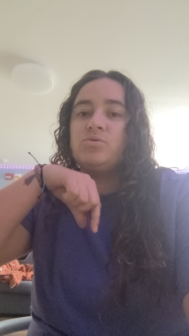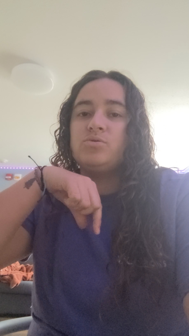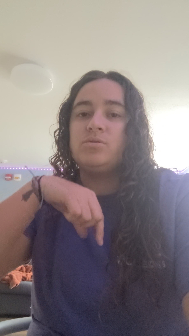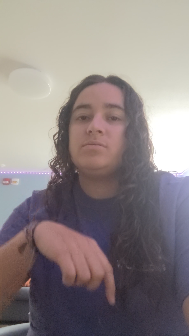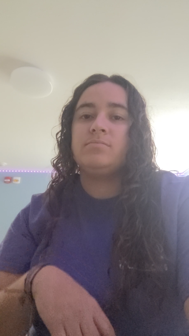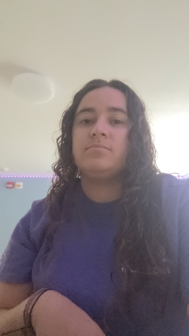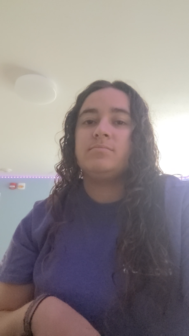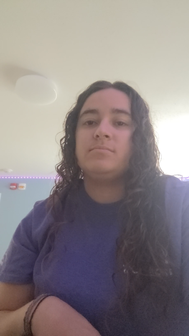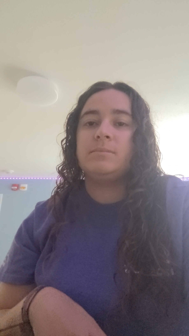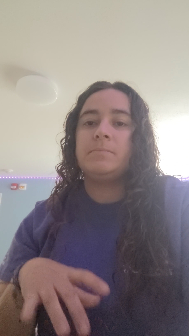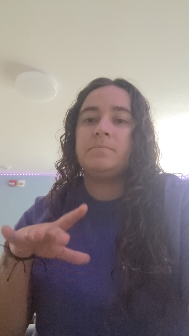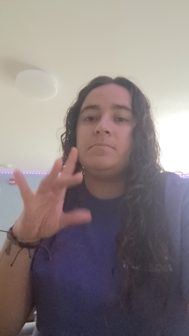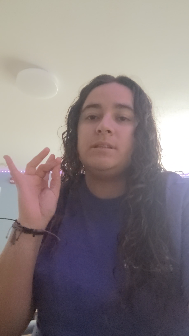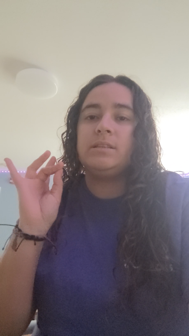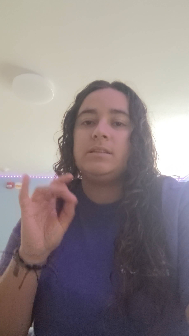pick